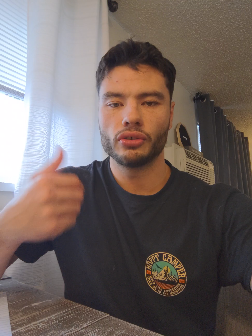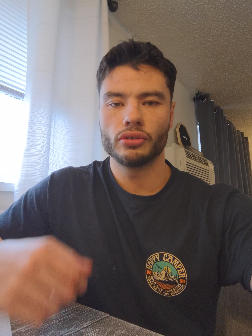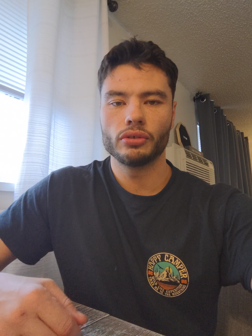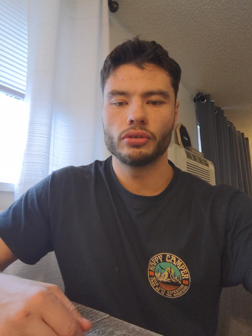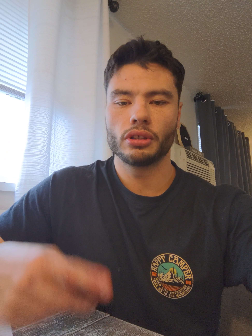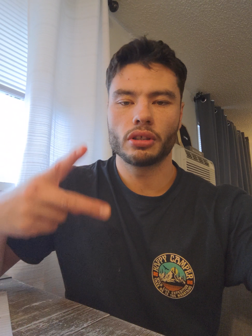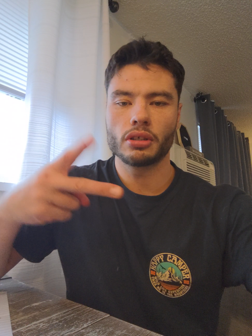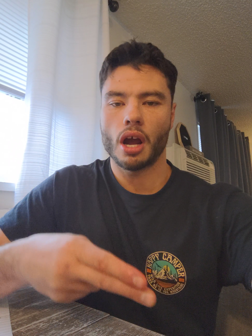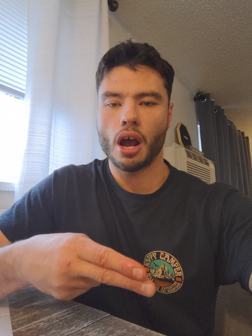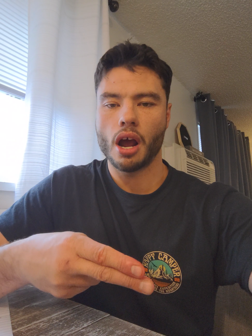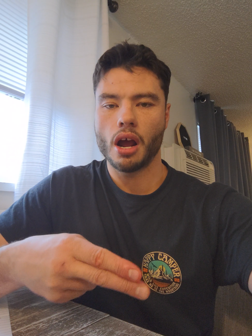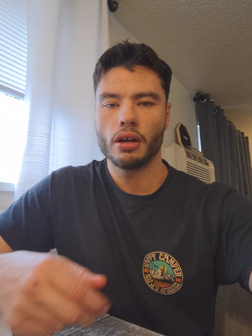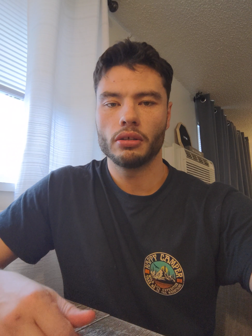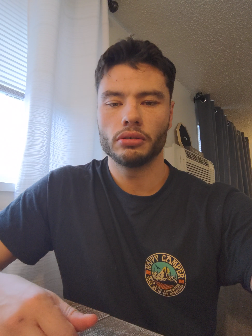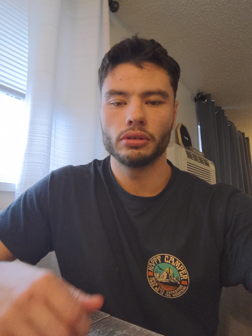cut